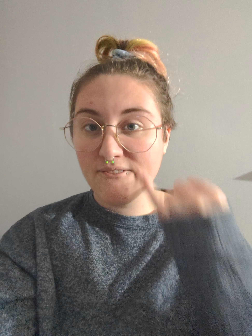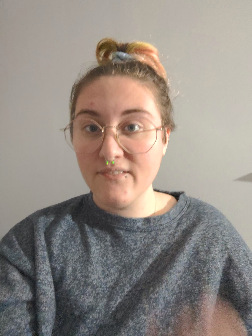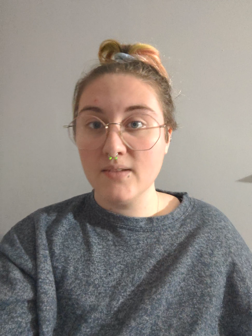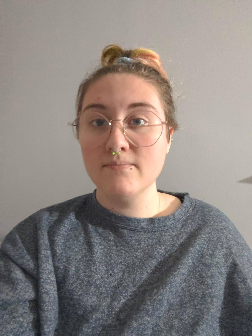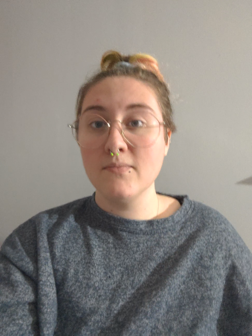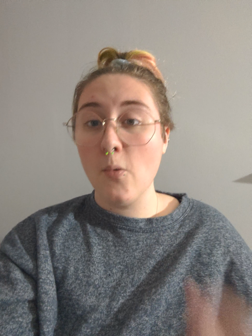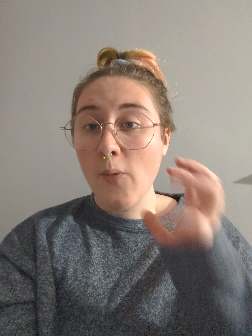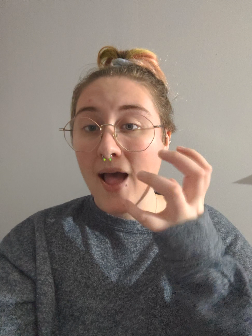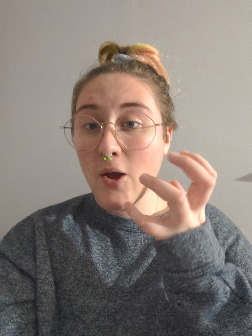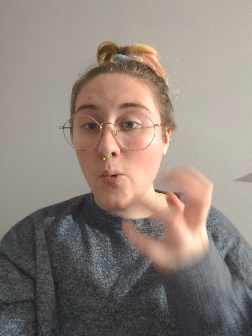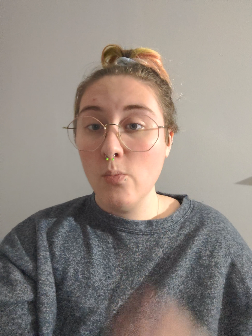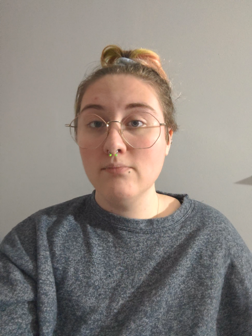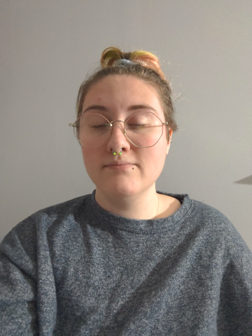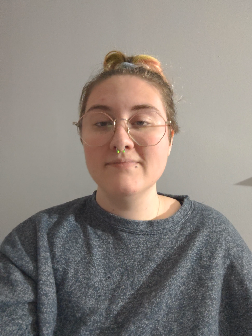radio